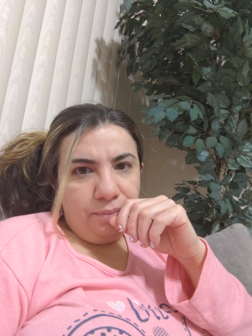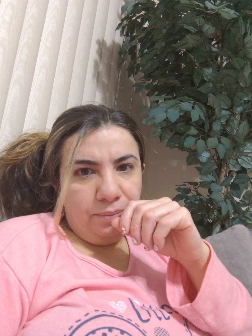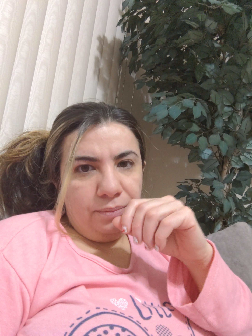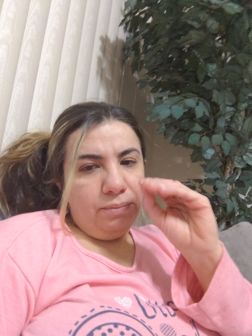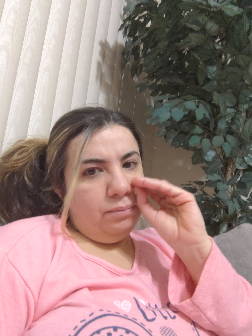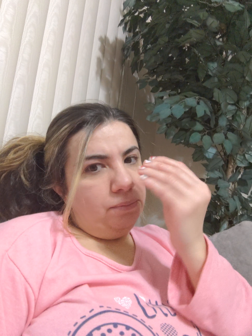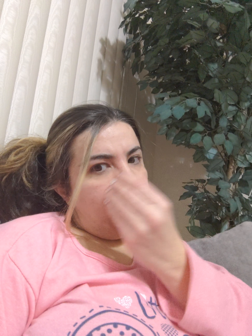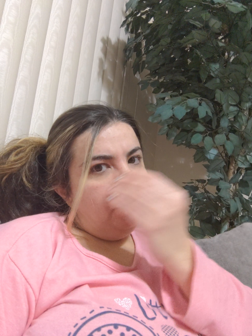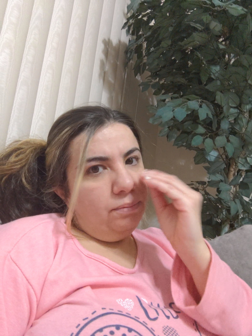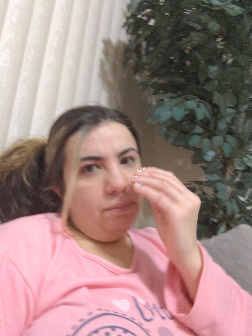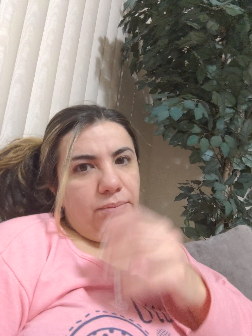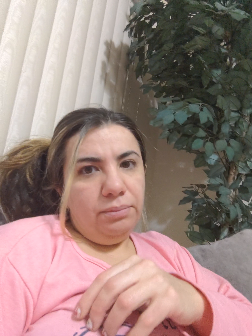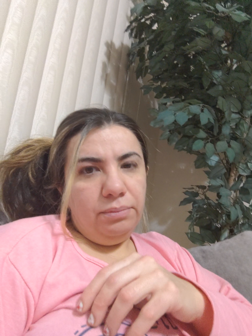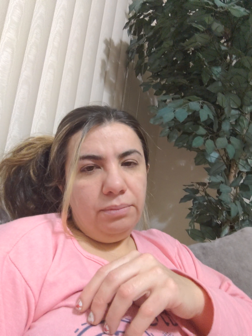flower